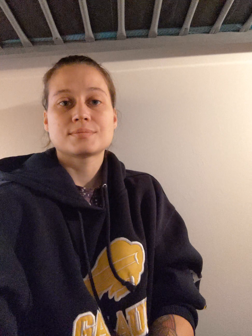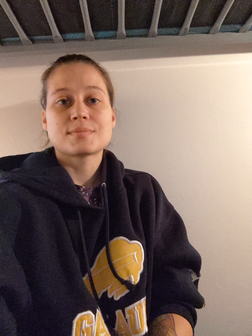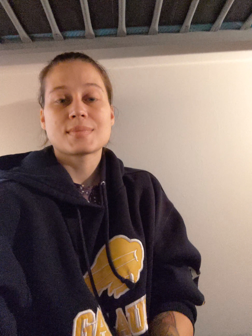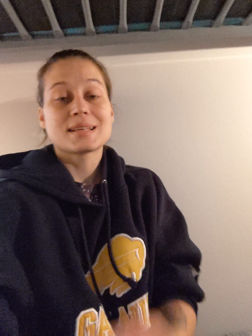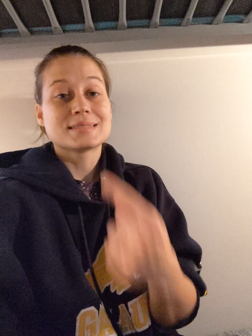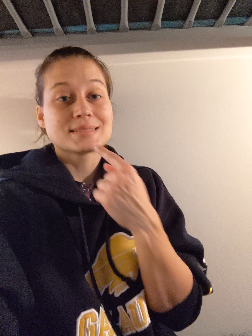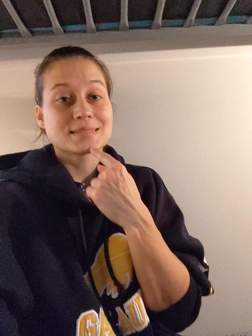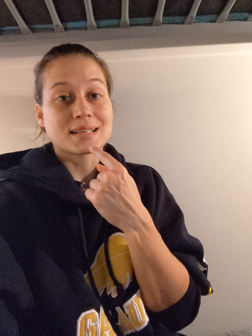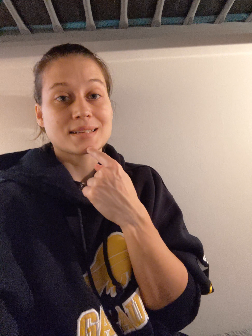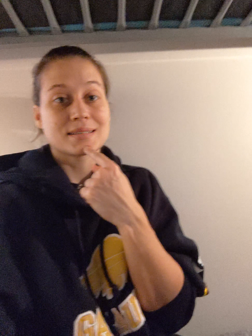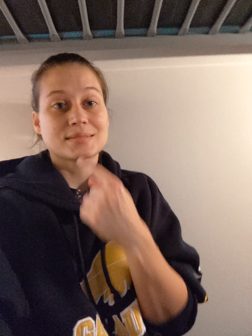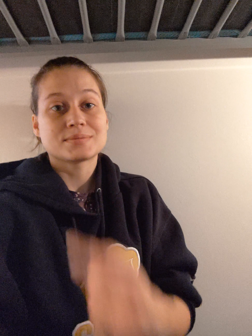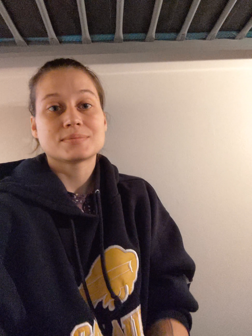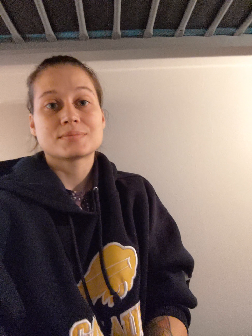say